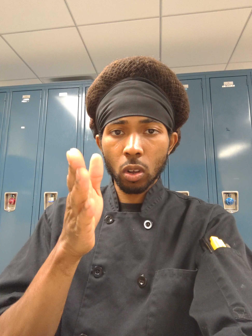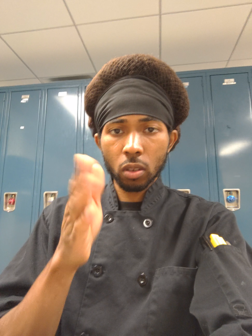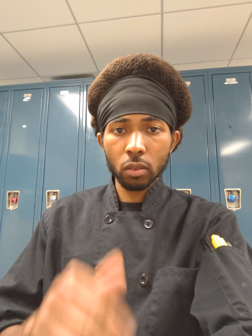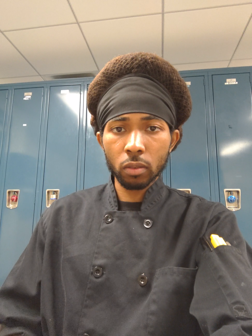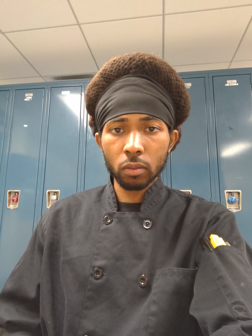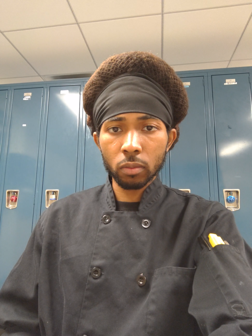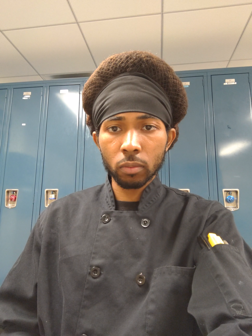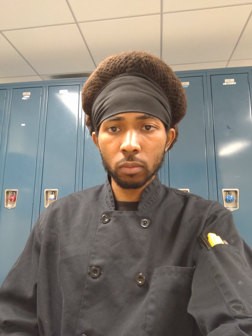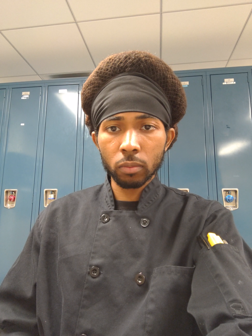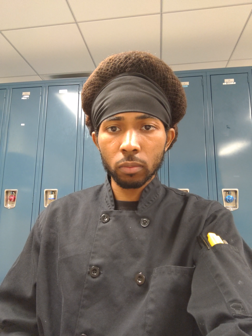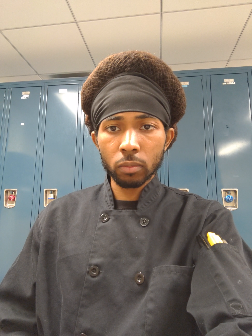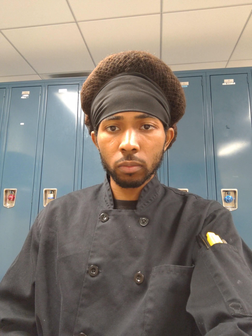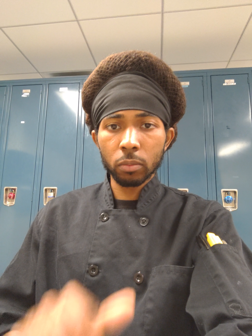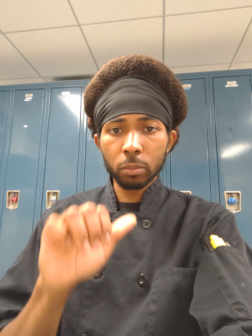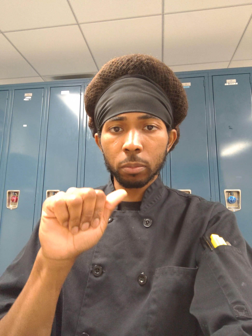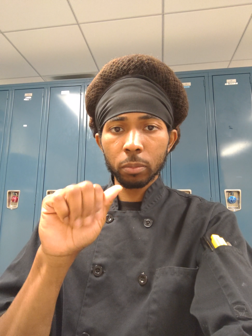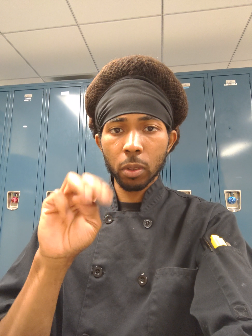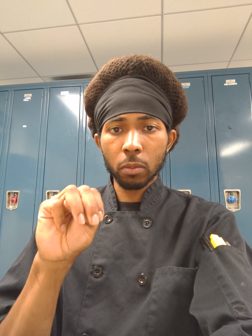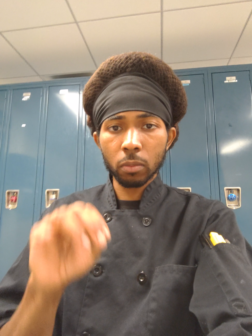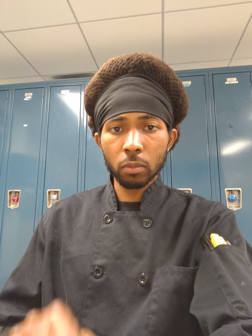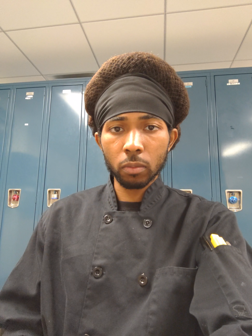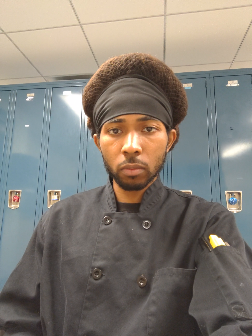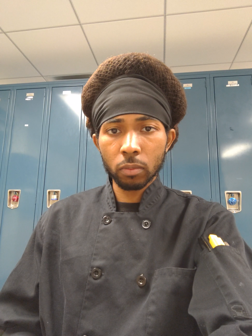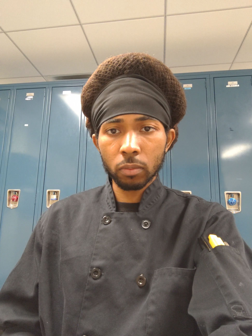am